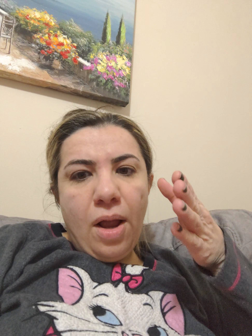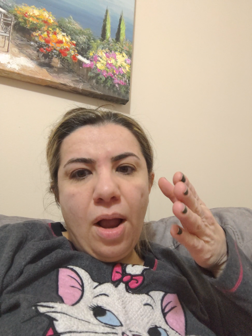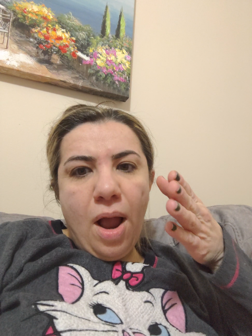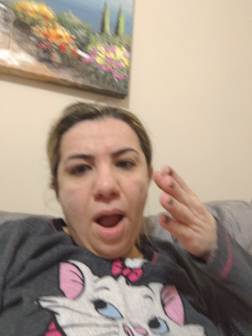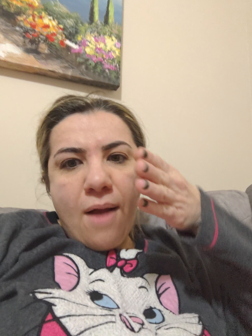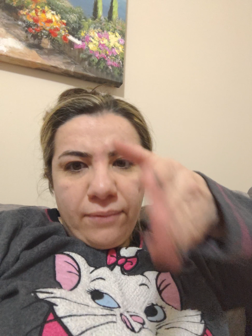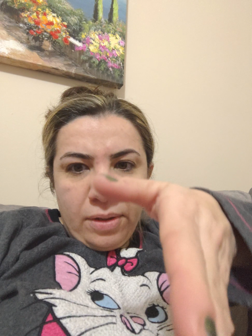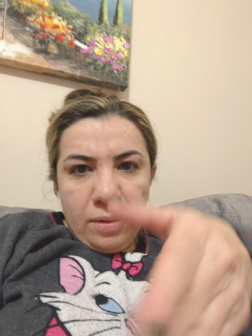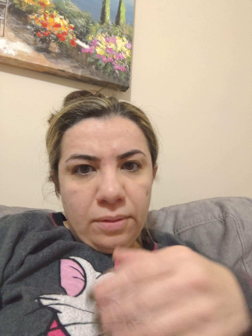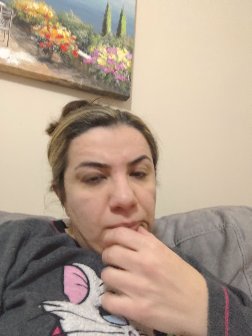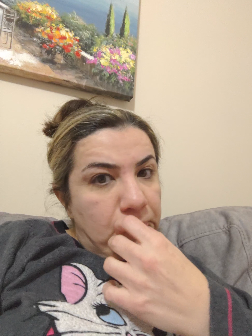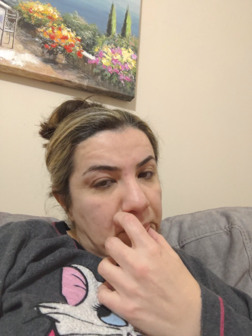after